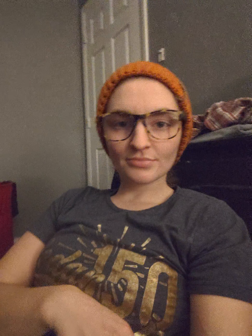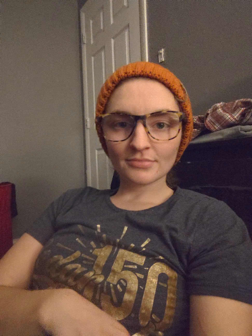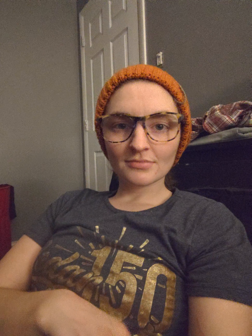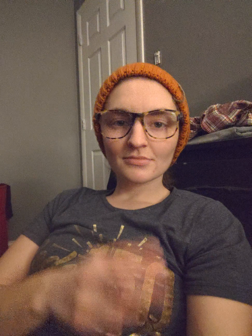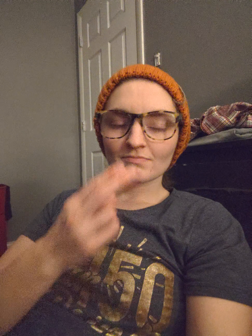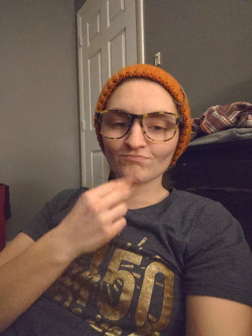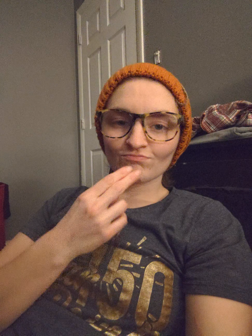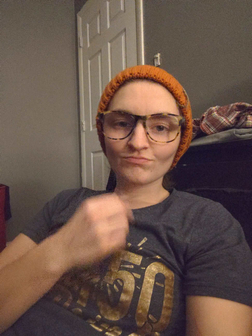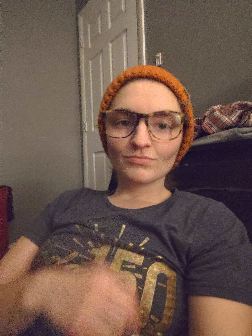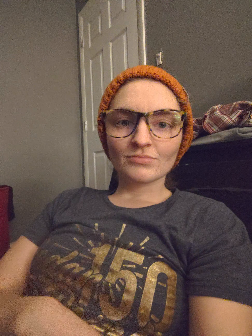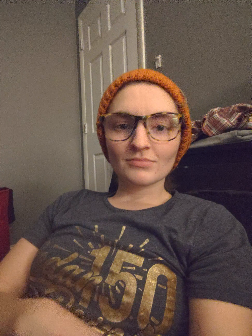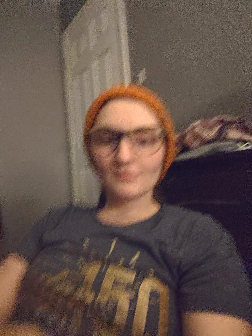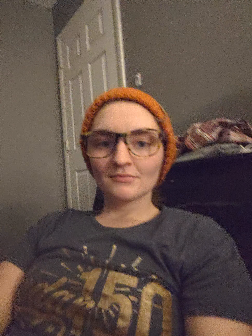cute